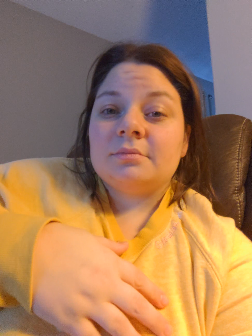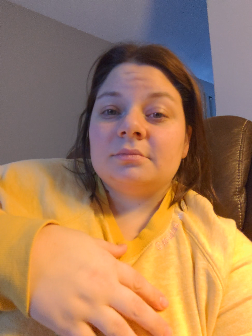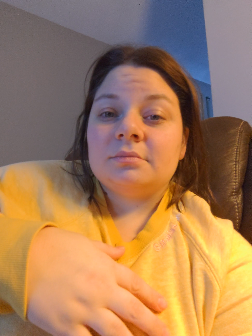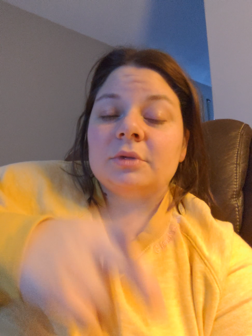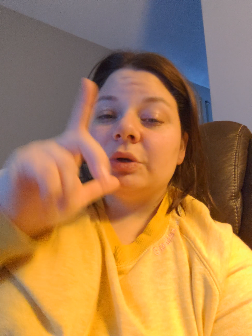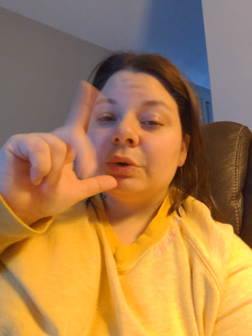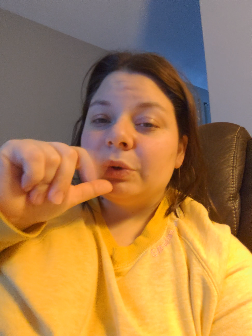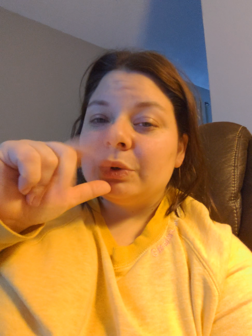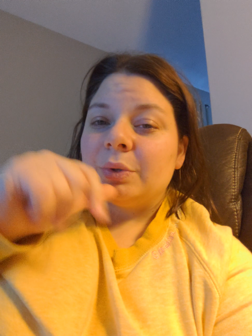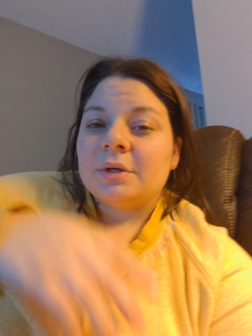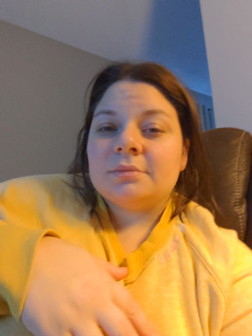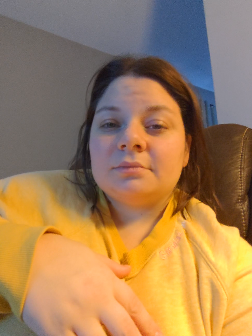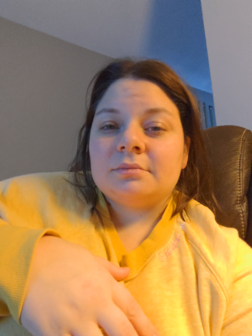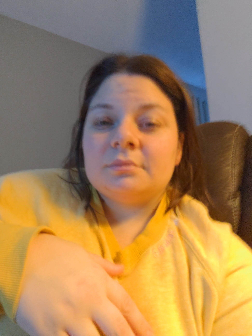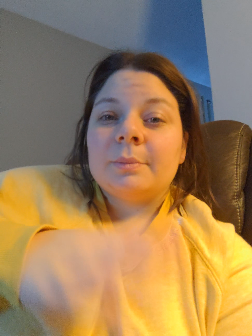who